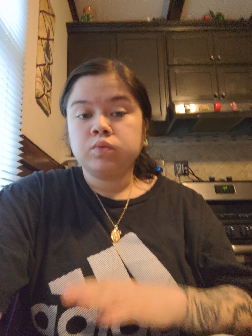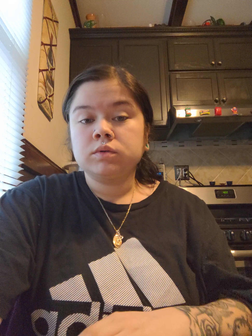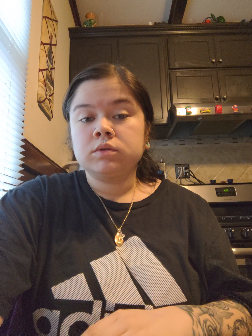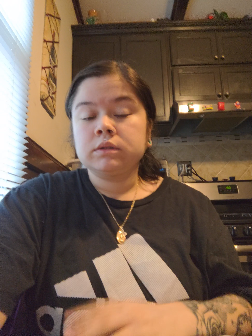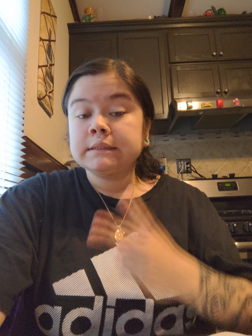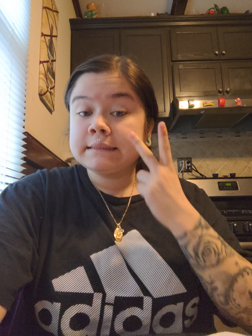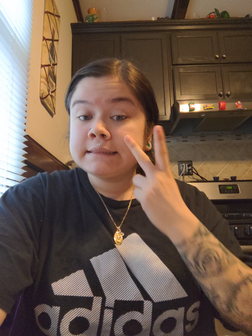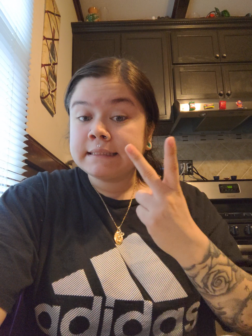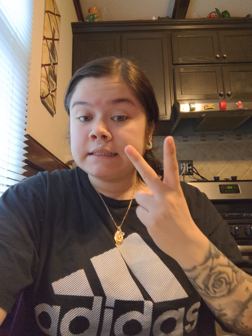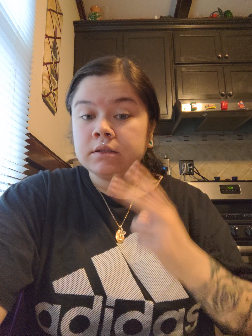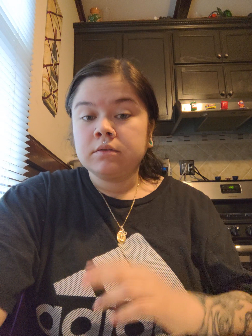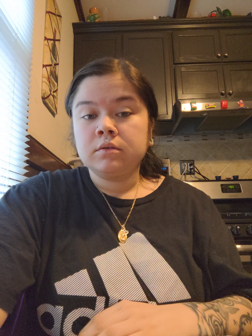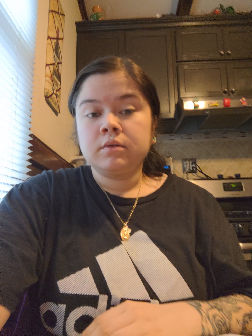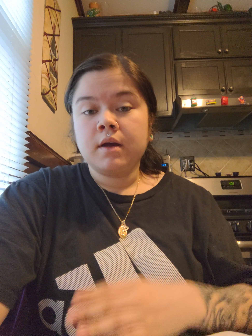see